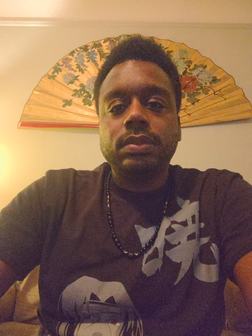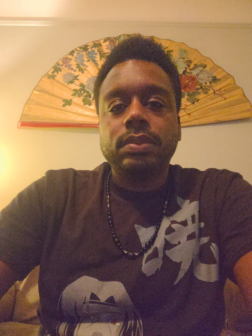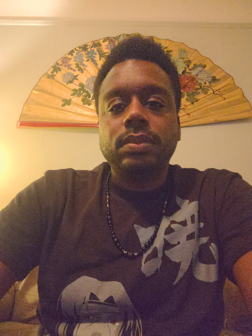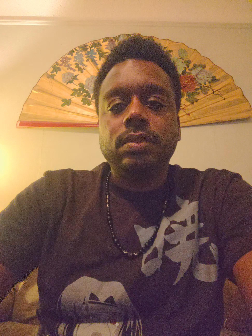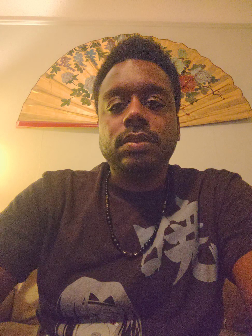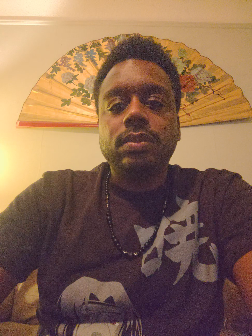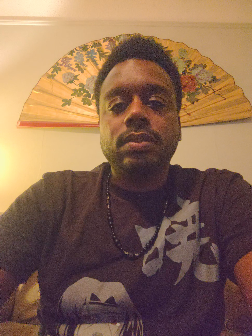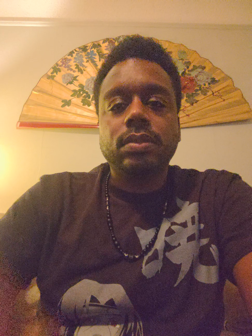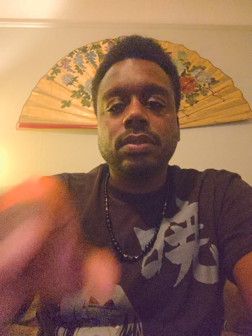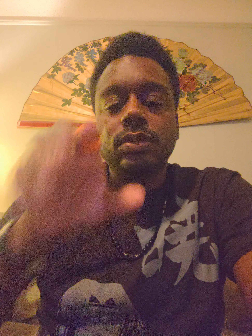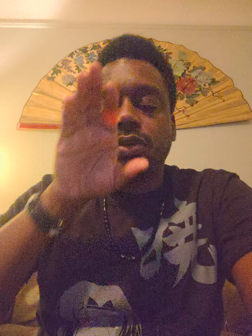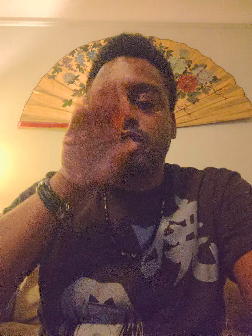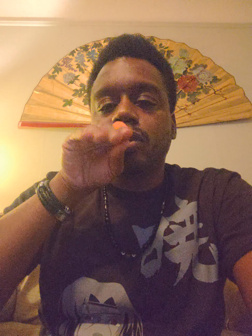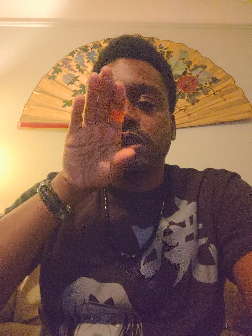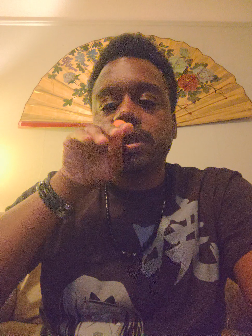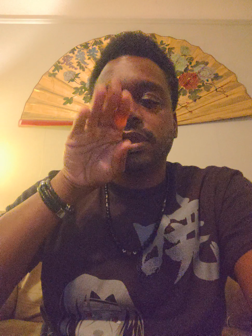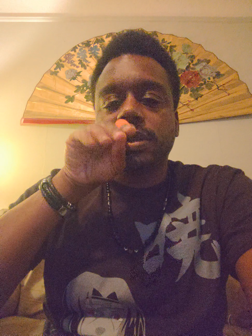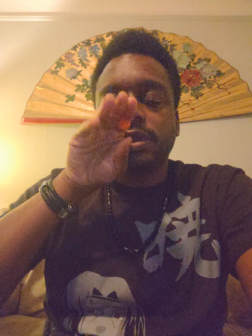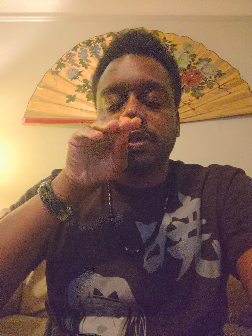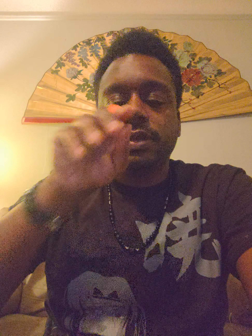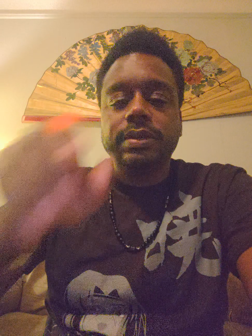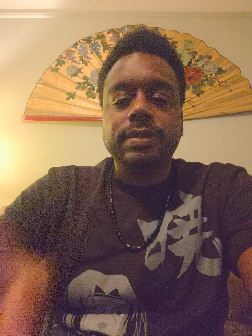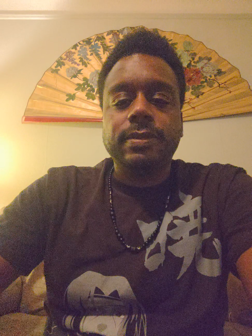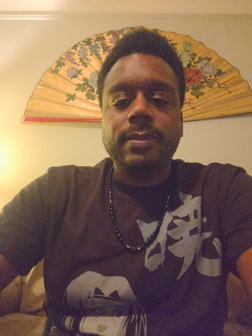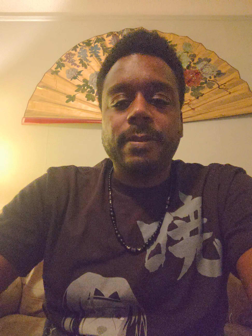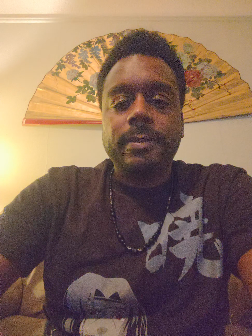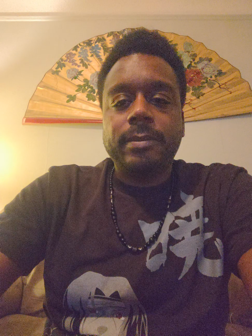goose